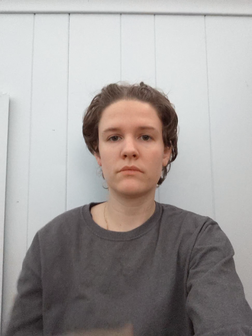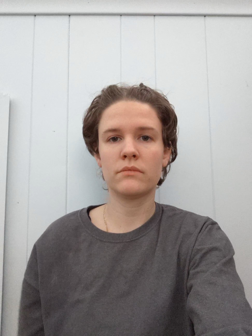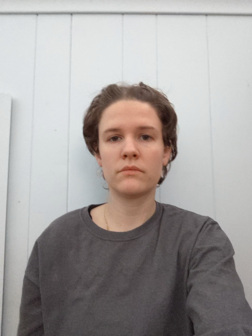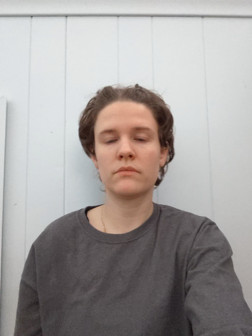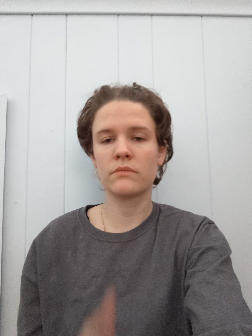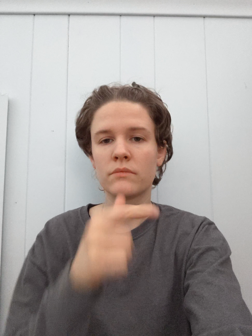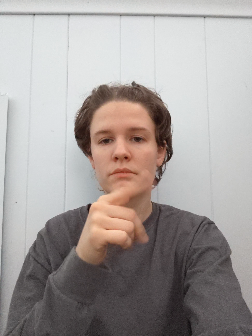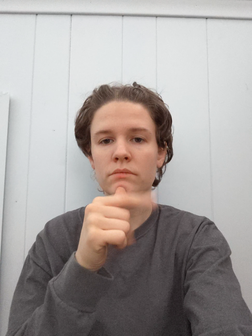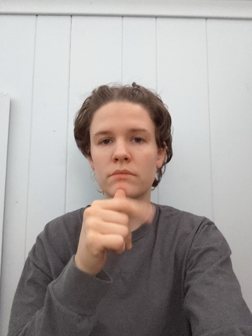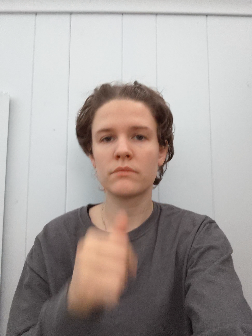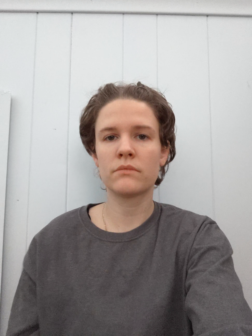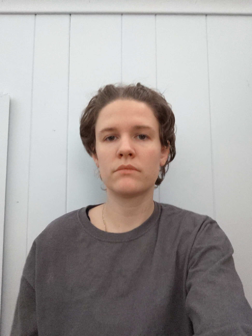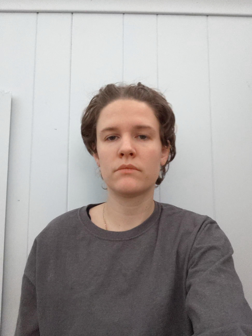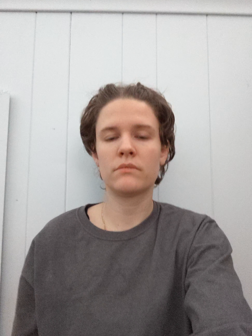who